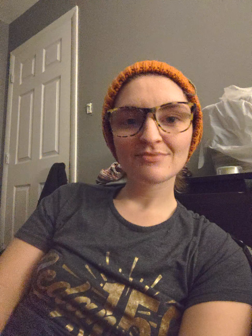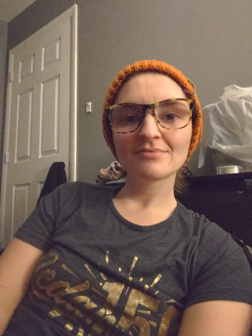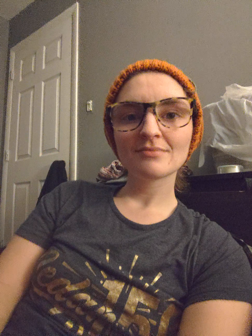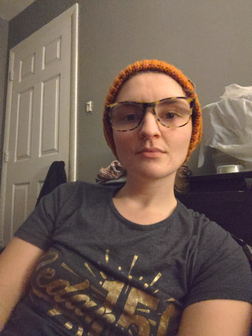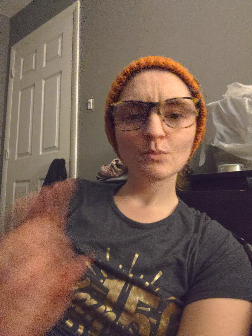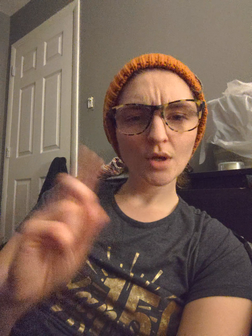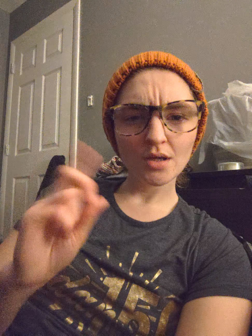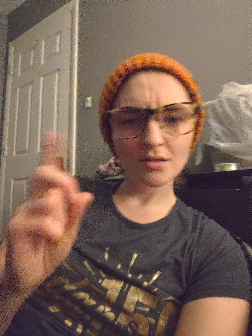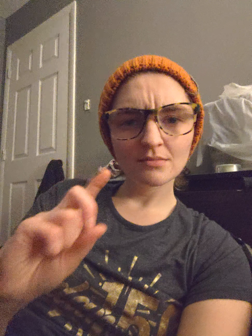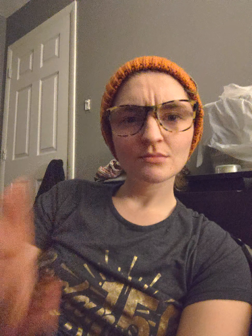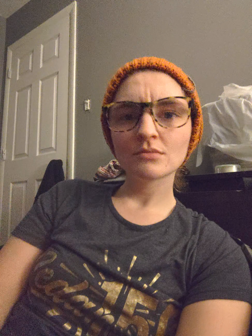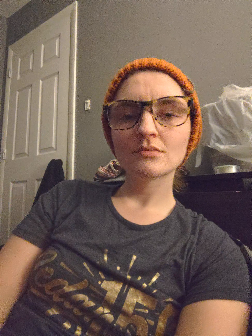where